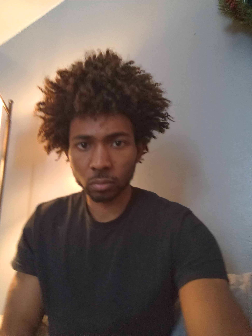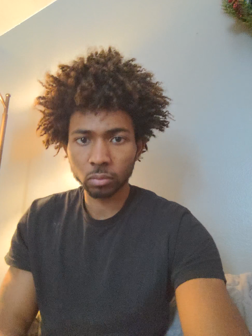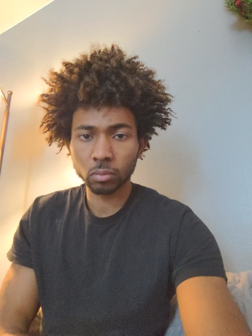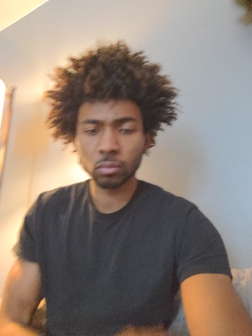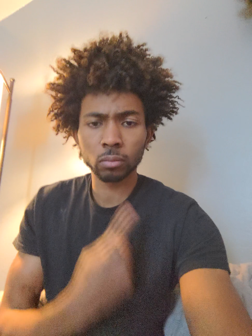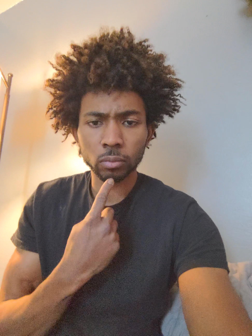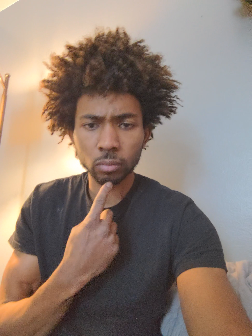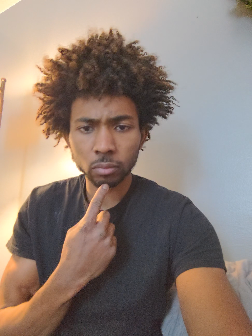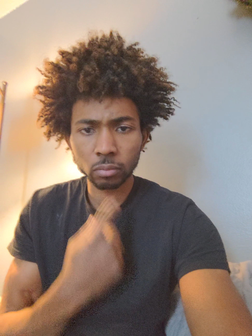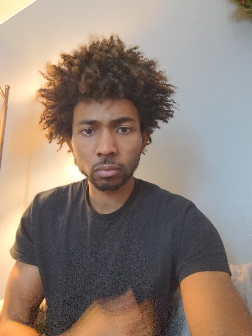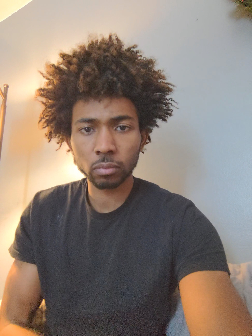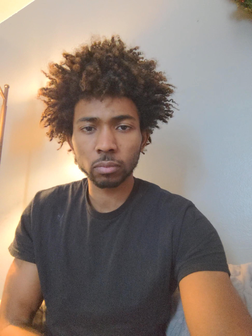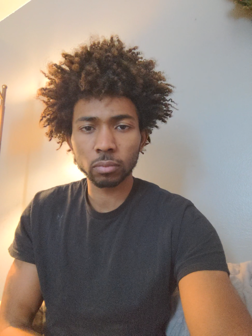say